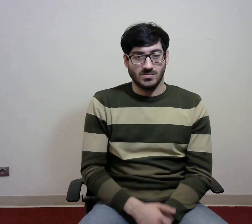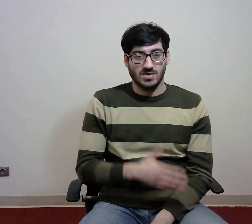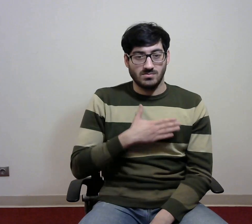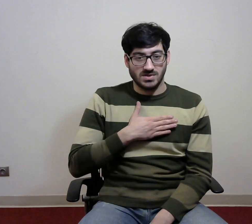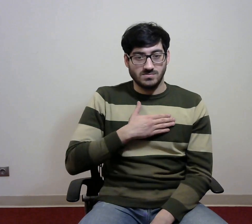mən